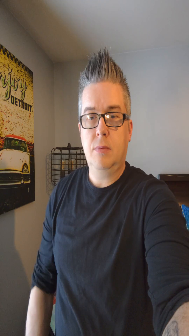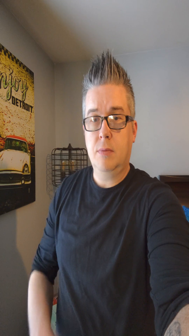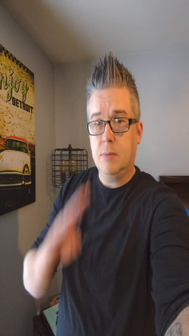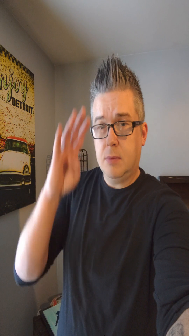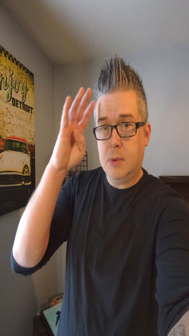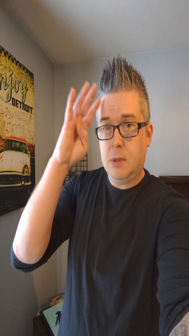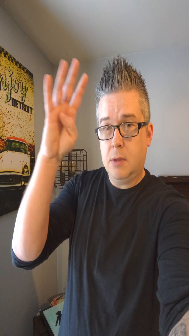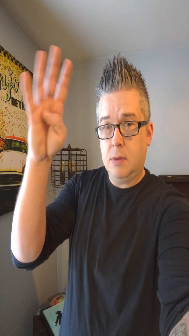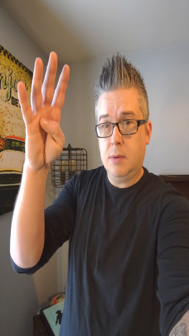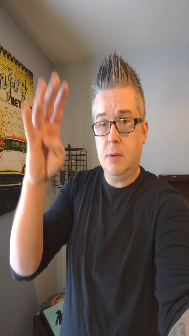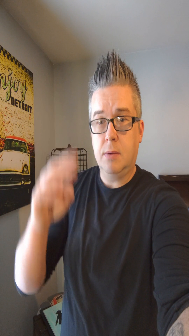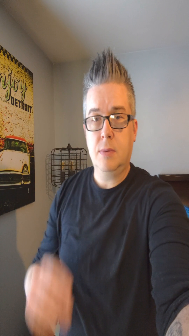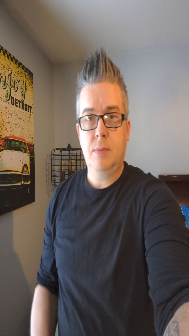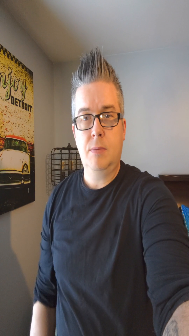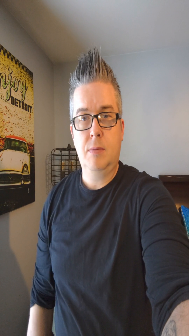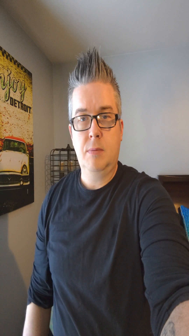pretend